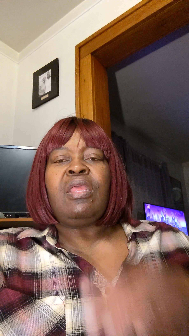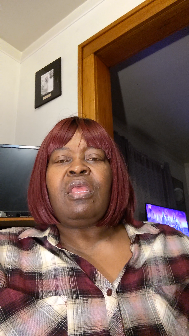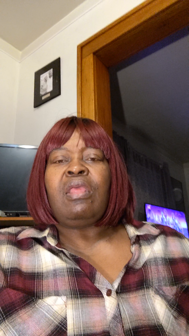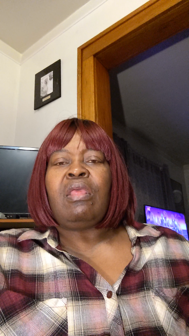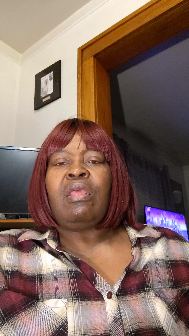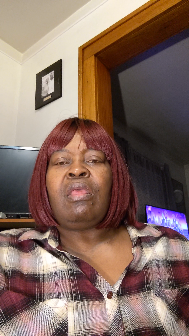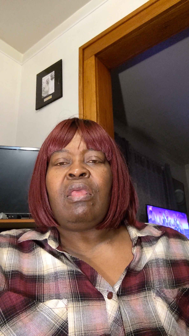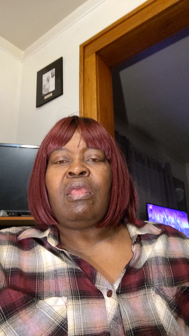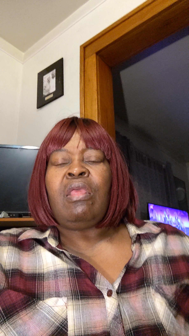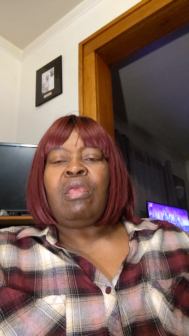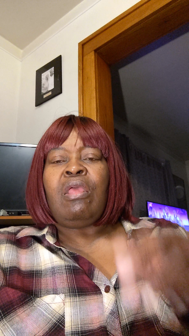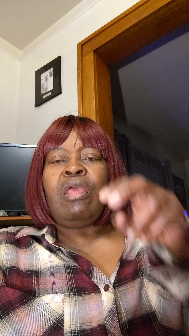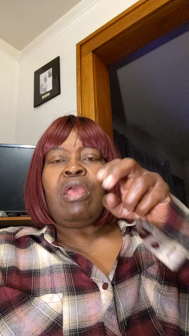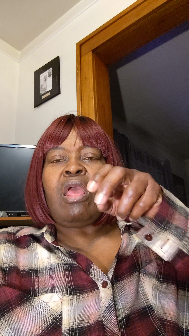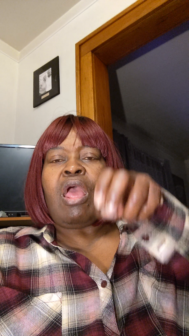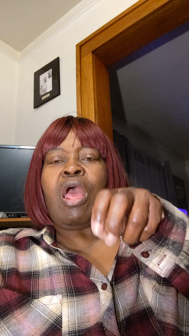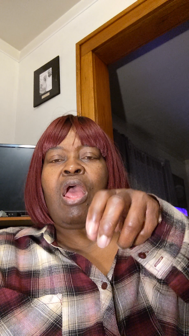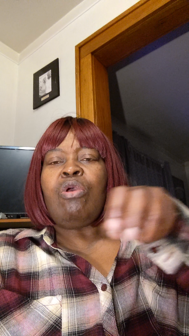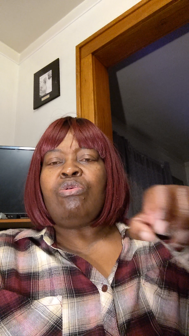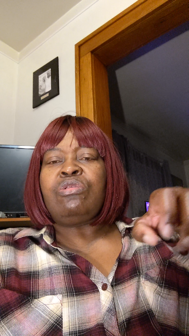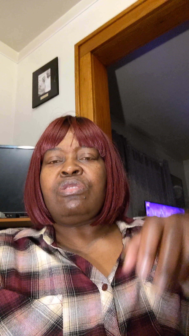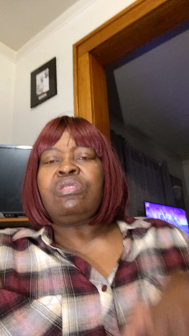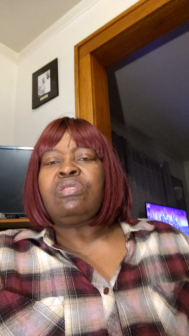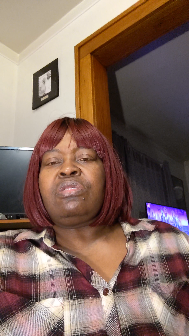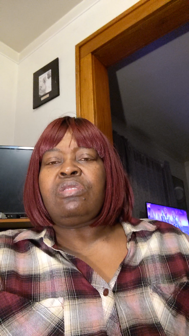couch